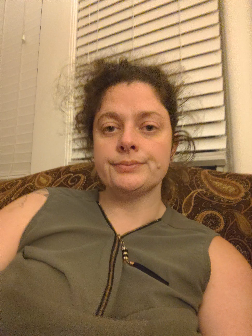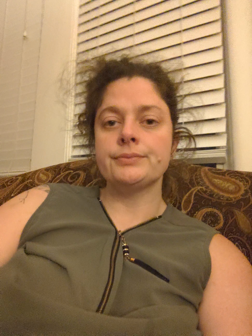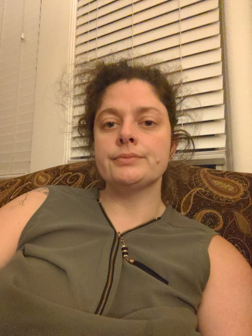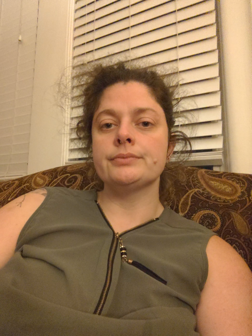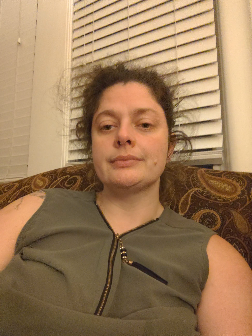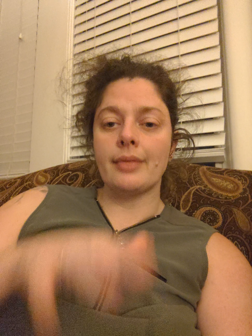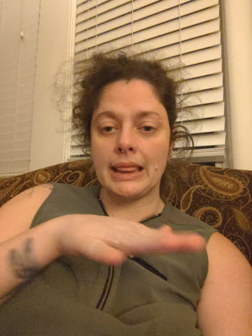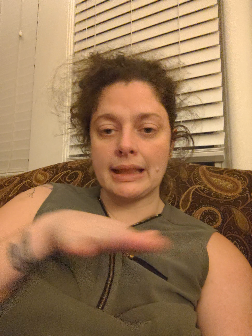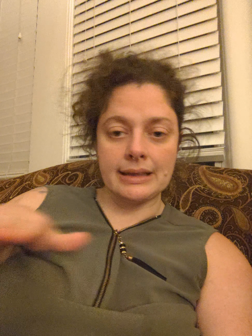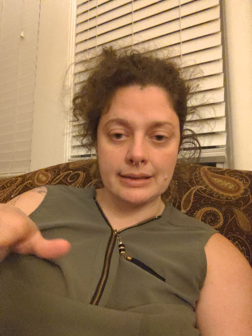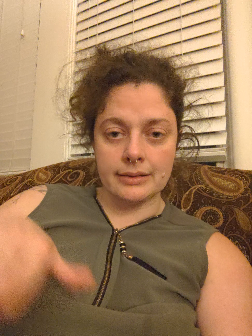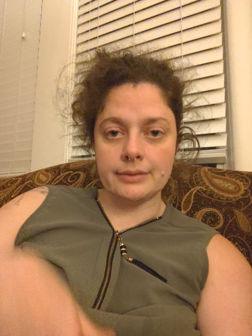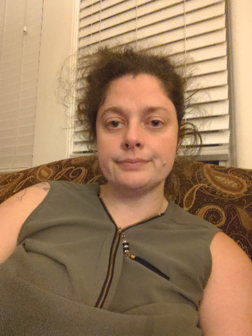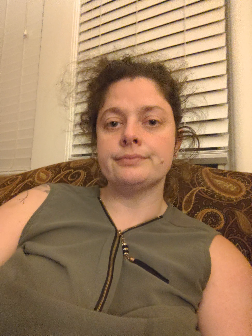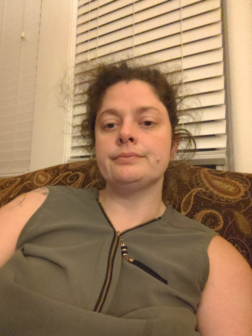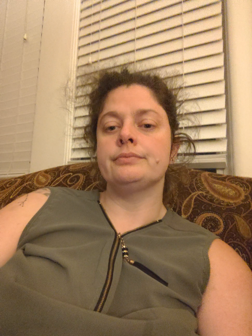clean